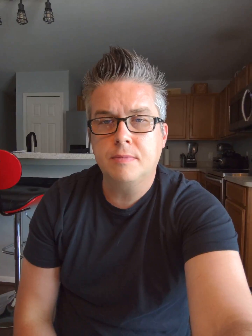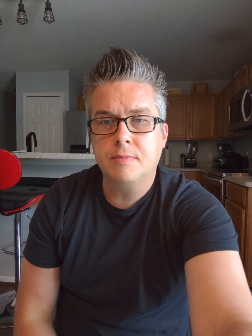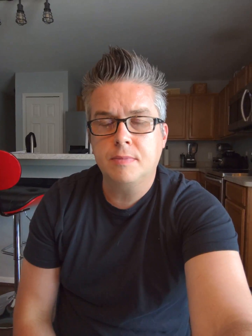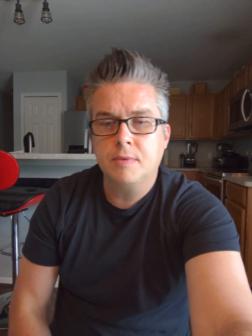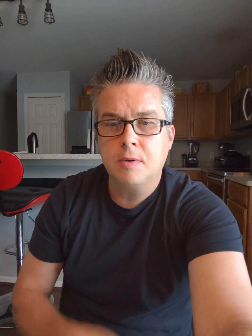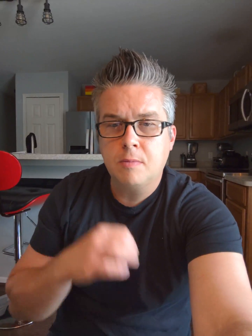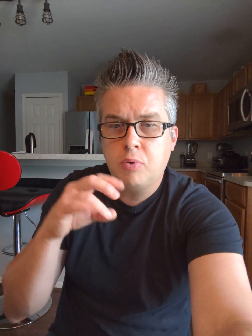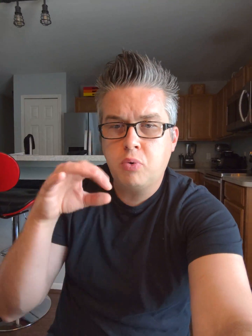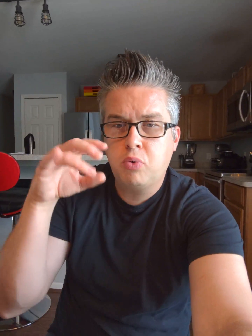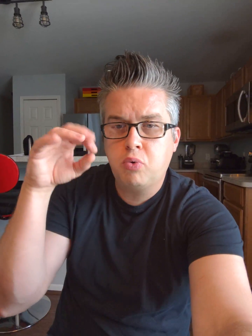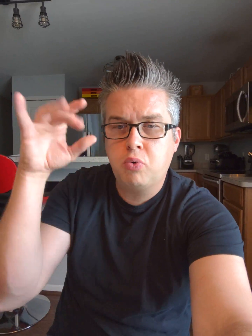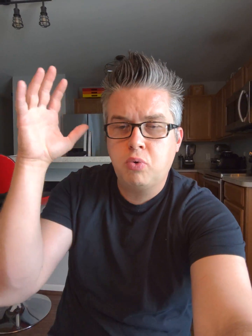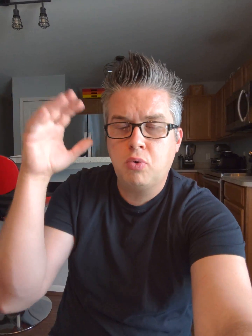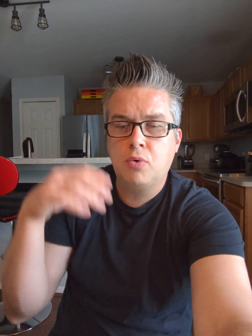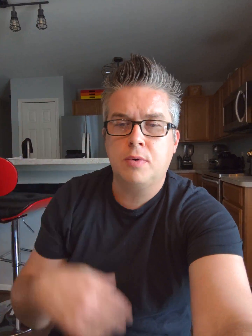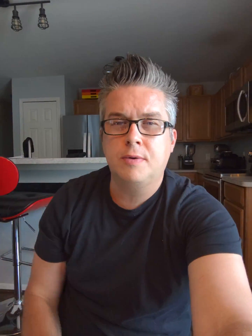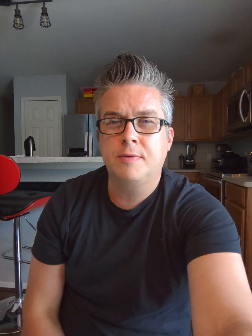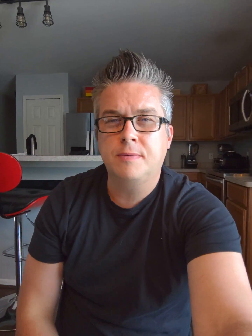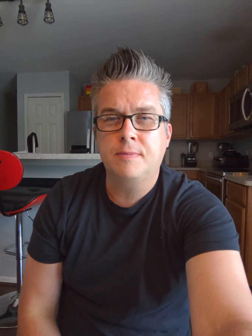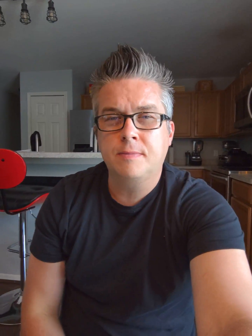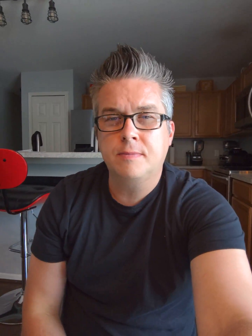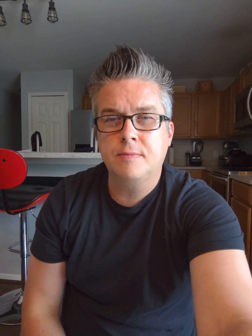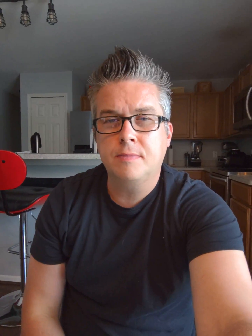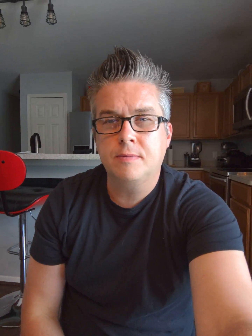bubbles